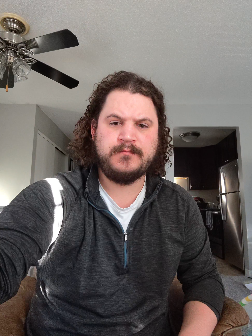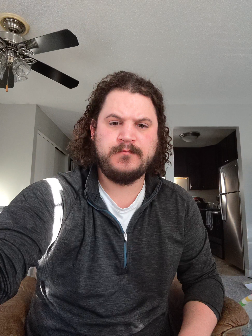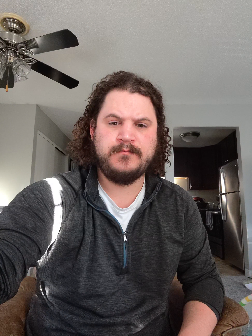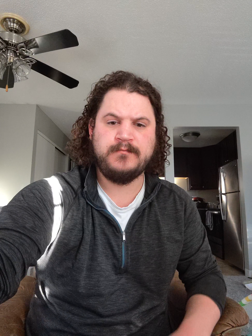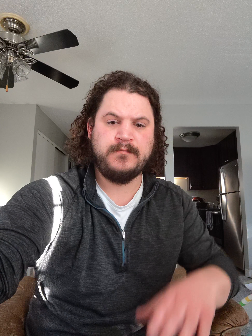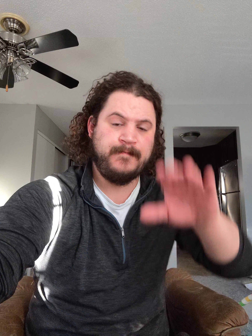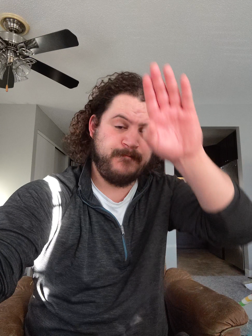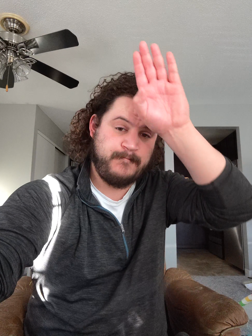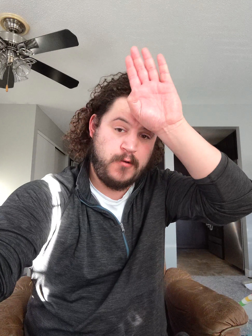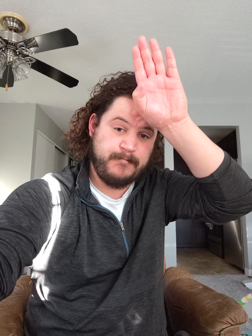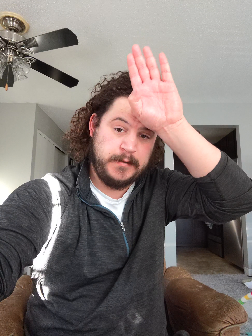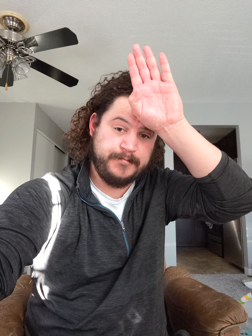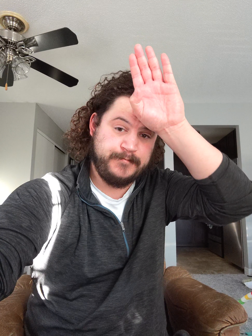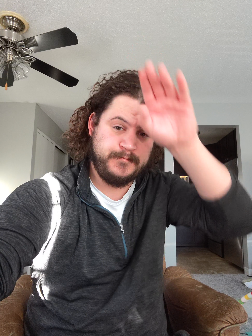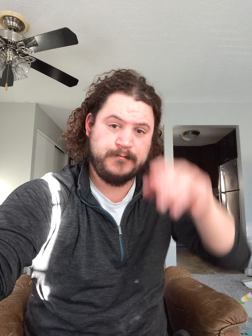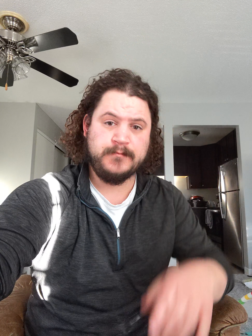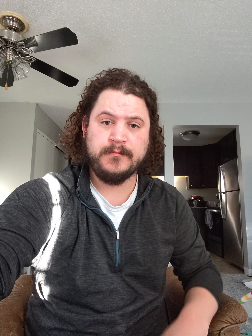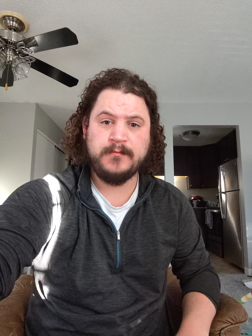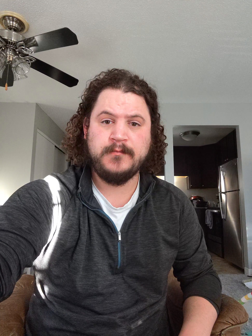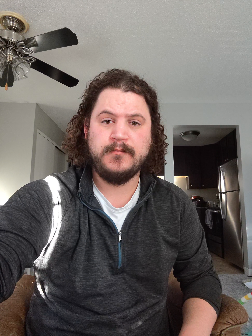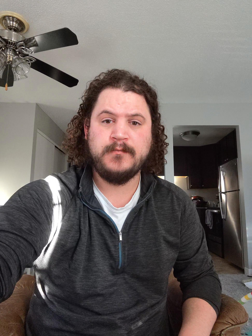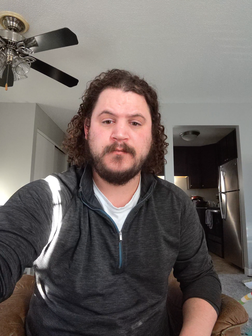fireman